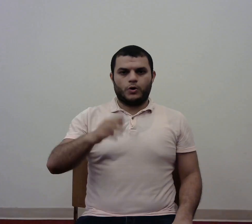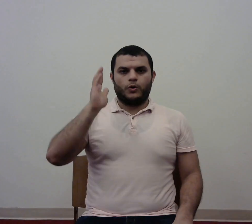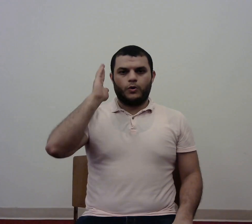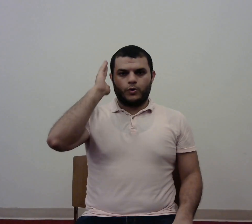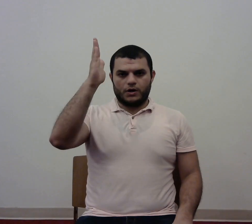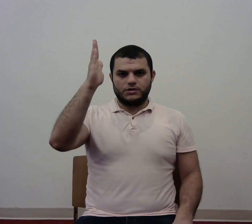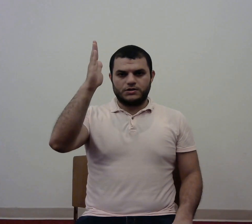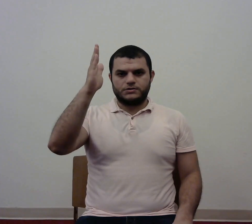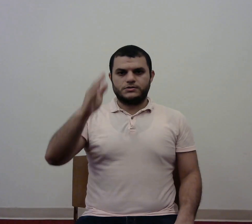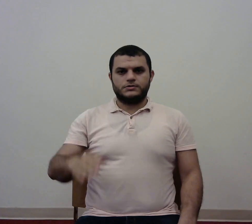olacaq